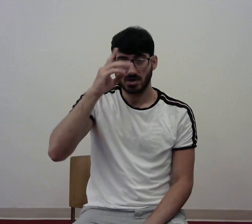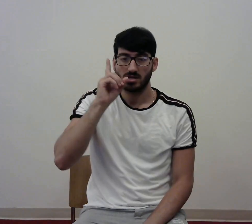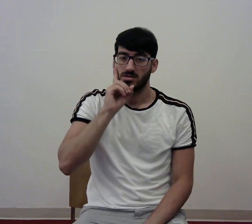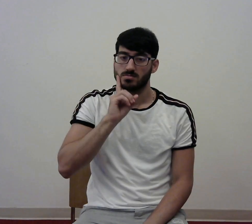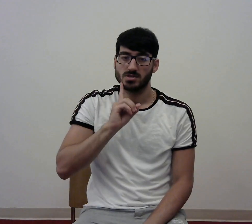azərbaycan